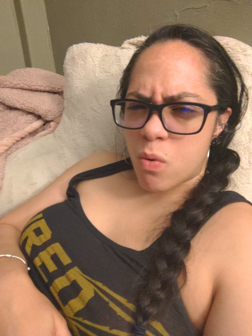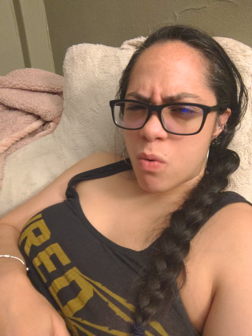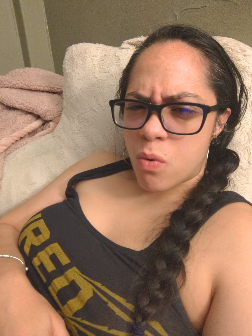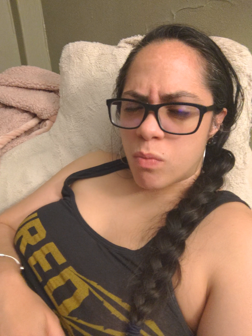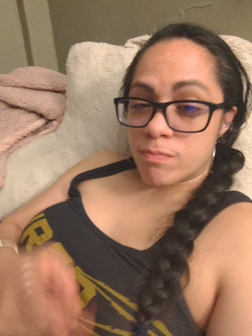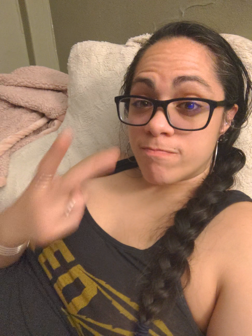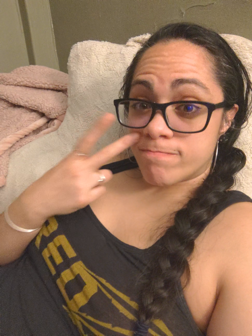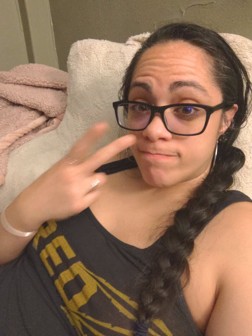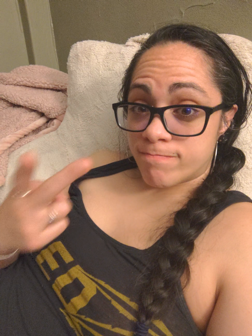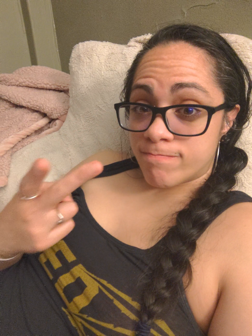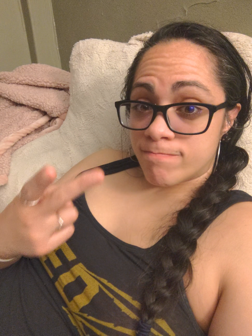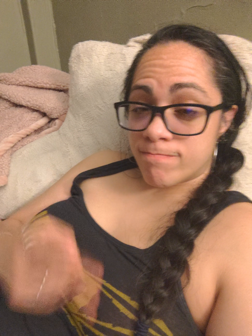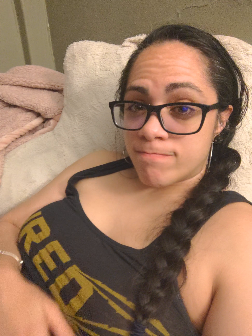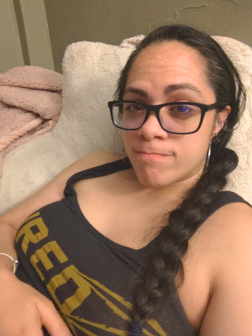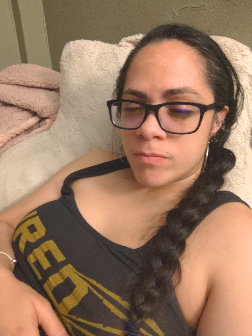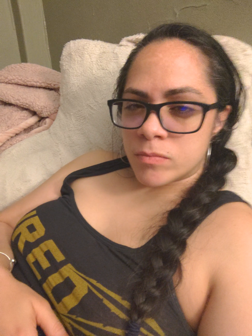see